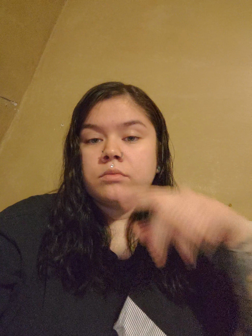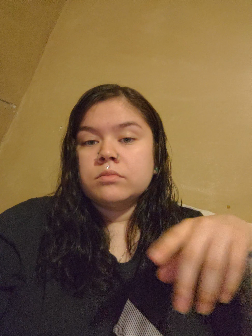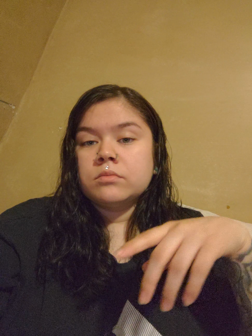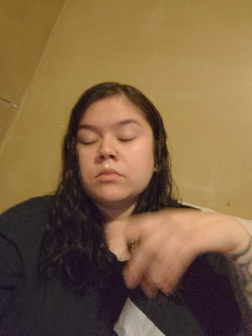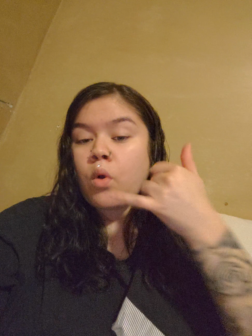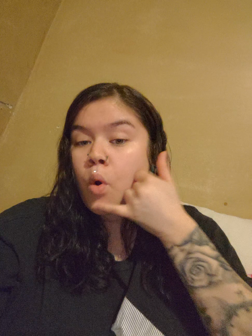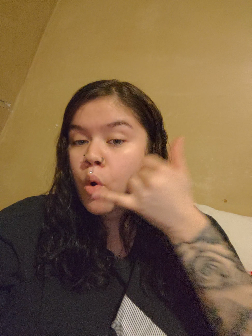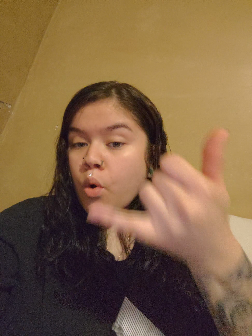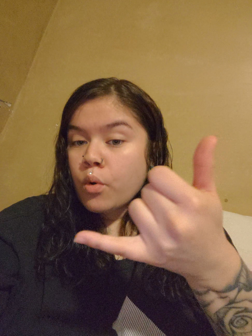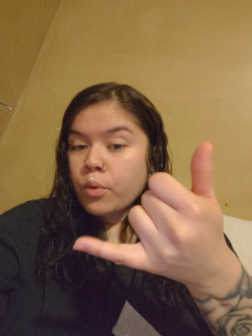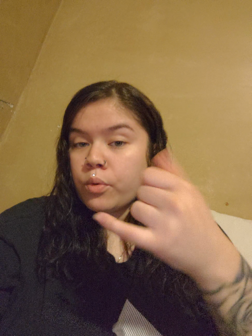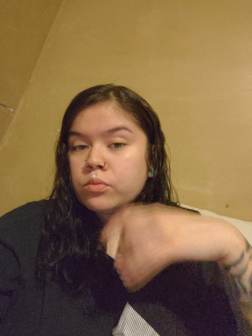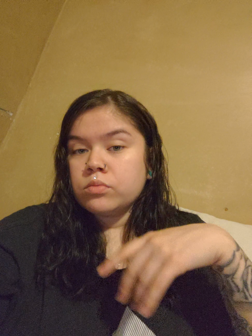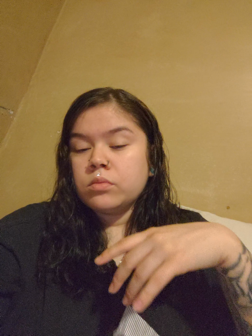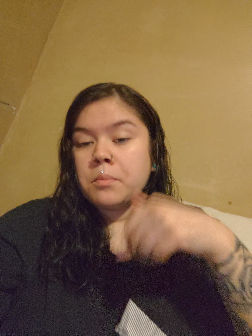call on the phone